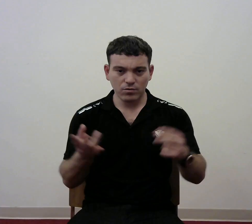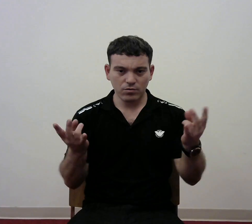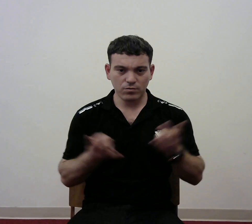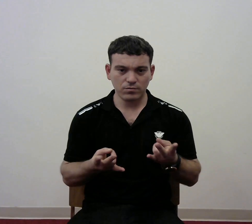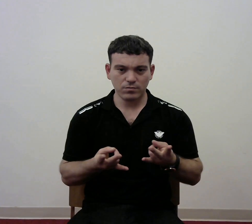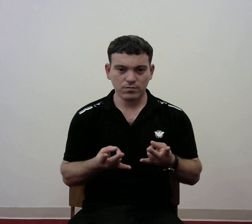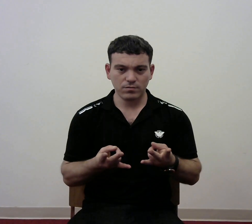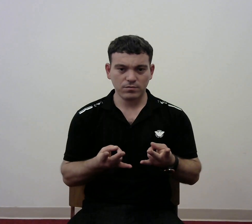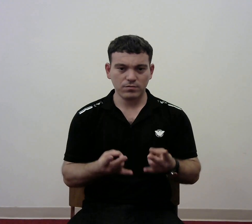lazım